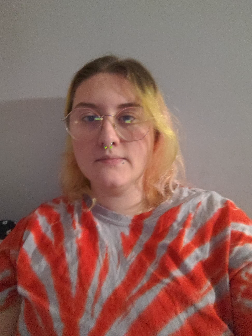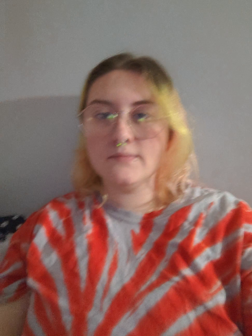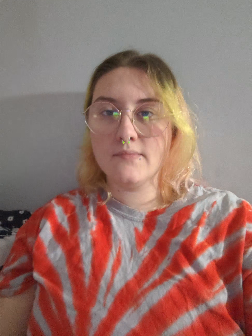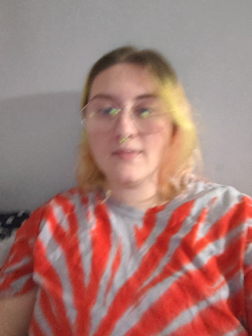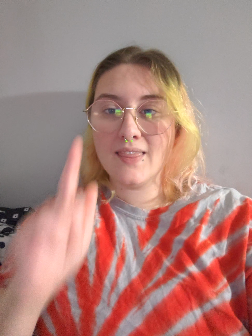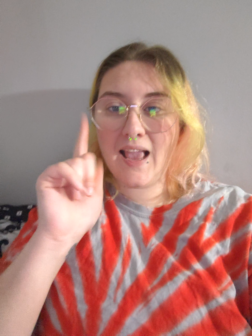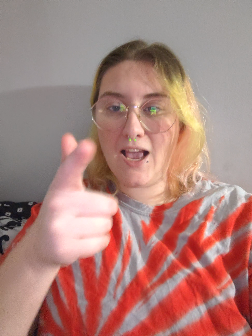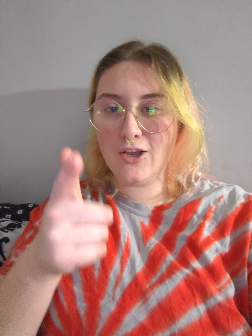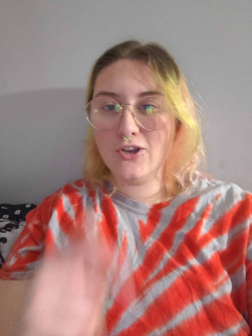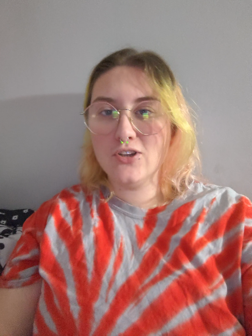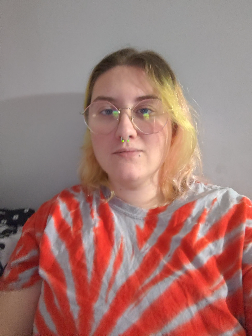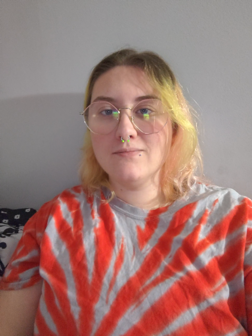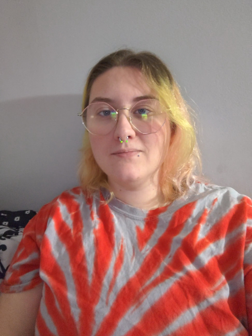later